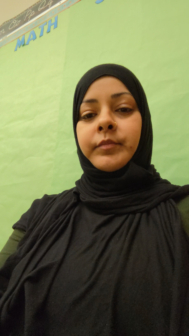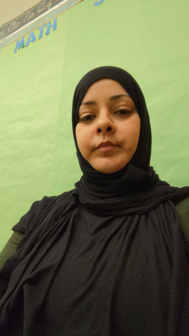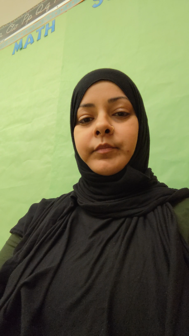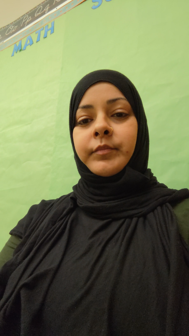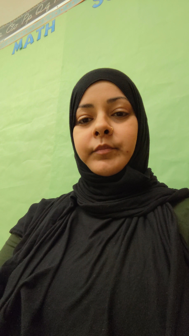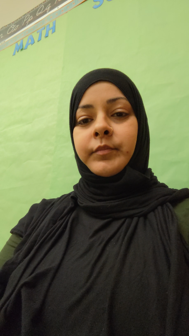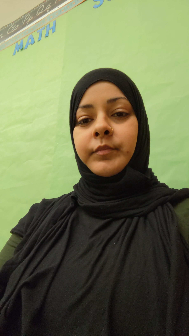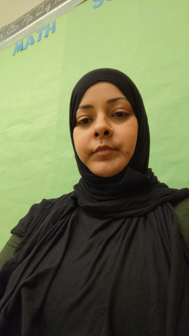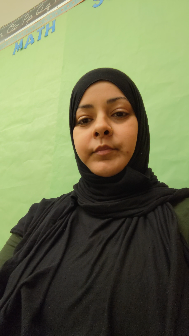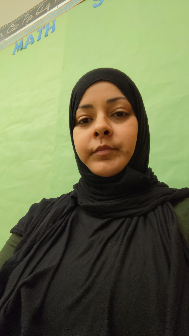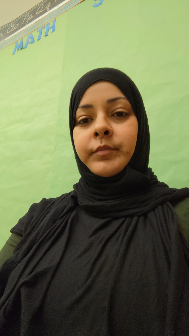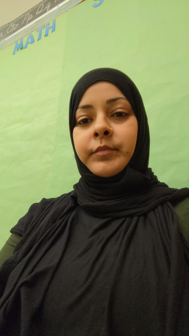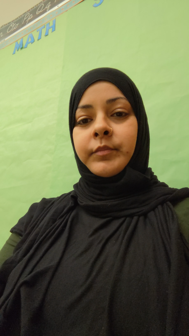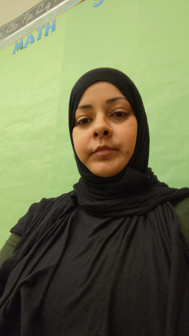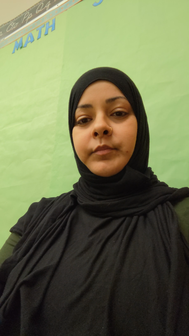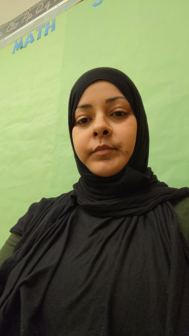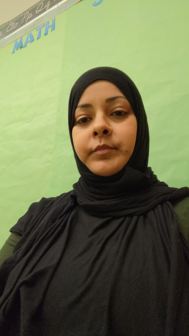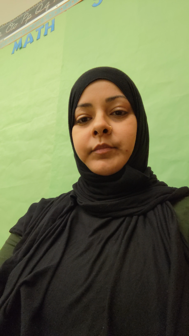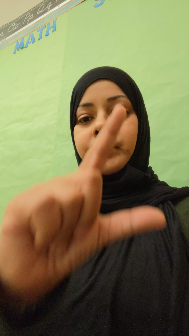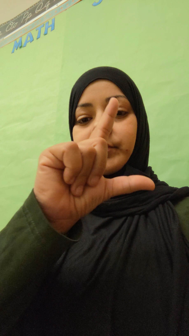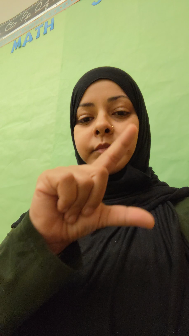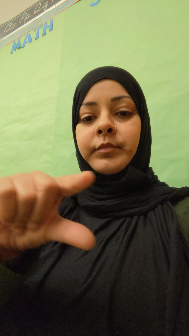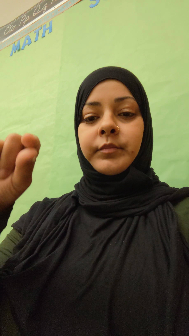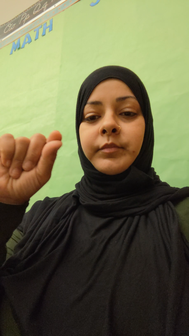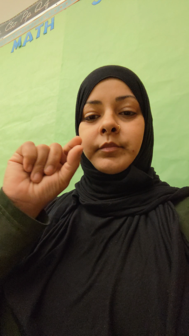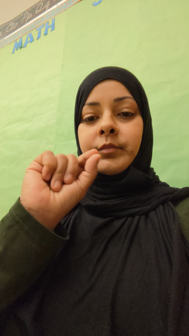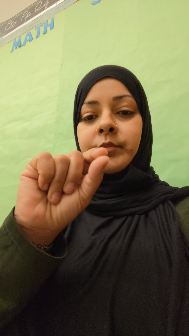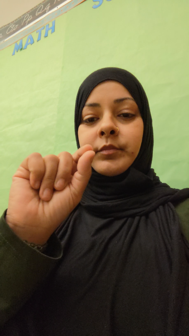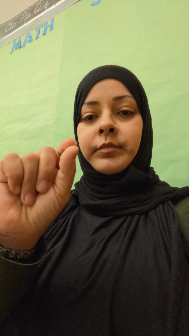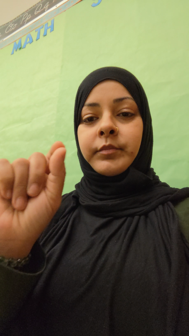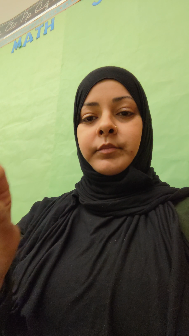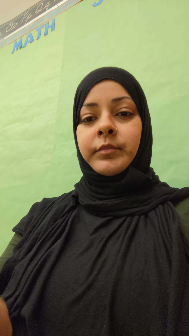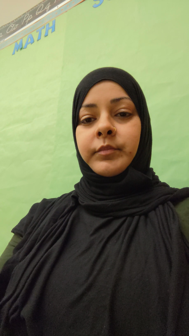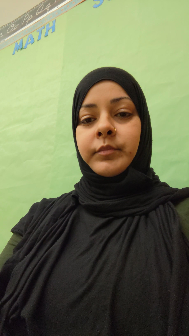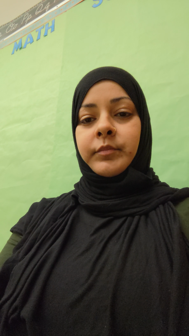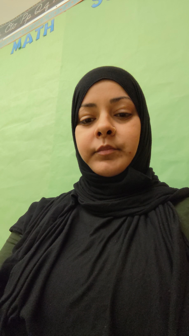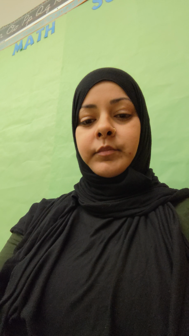peas